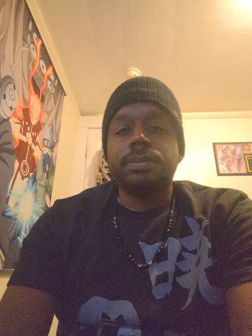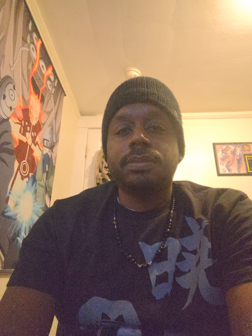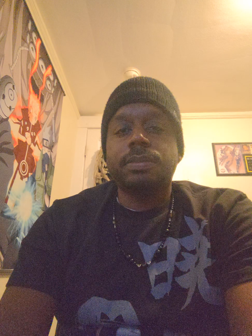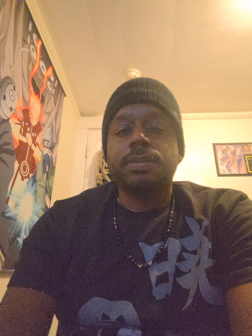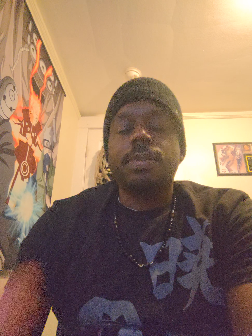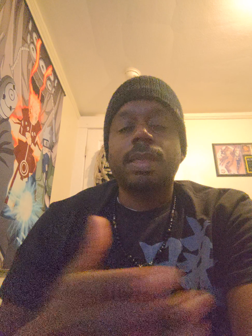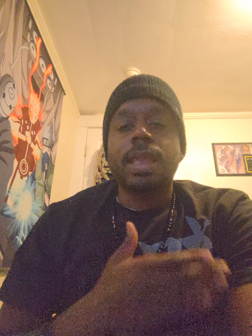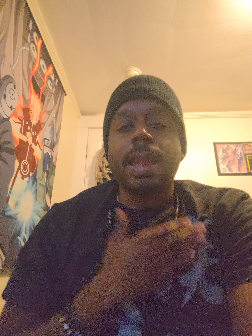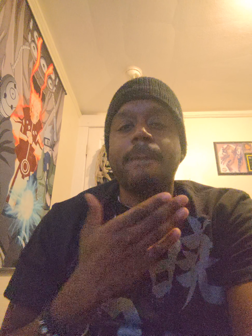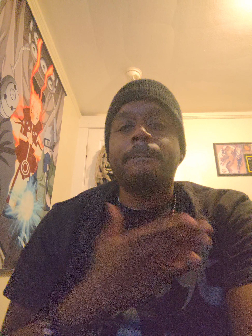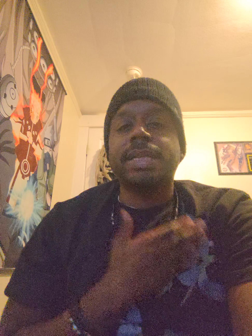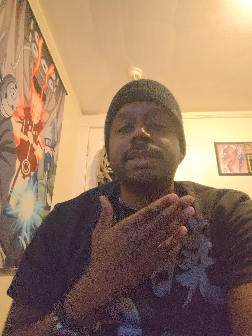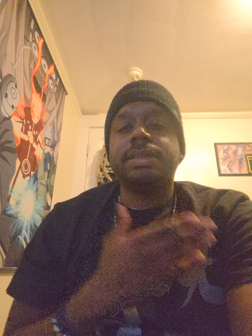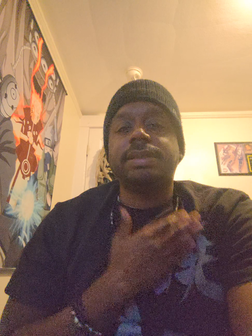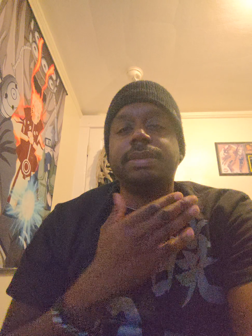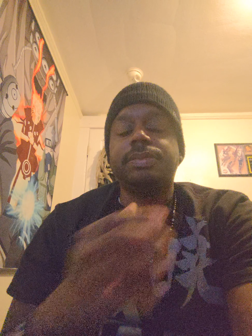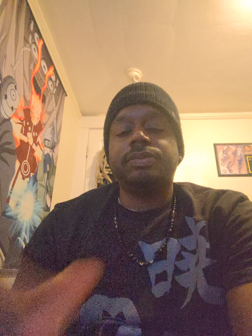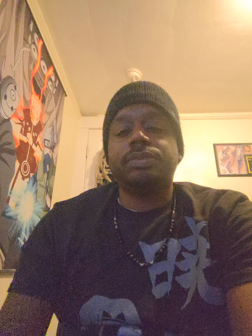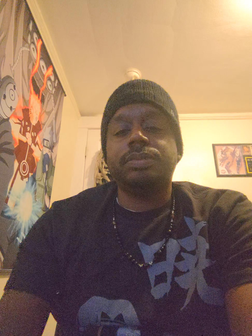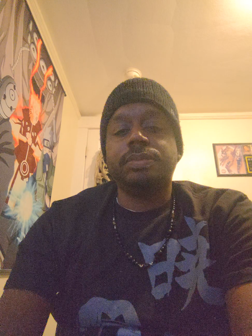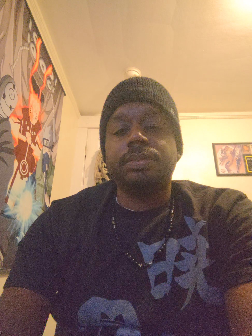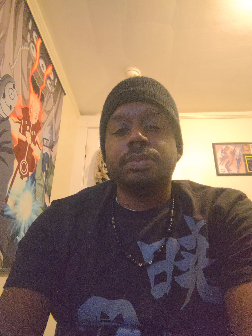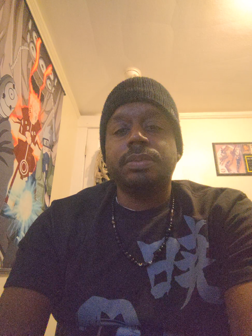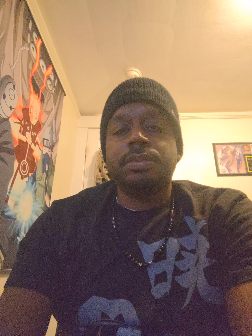happy